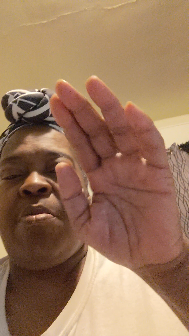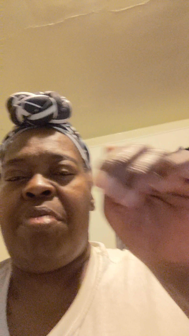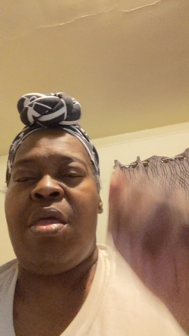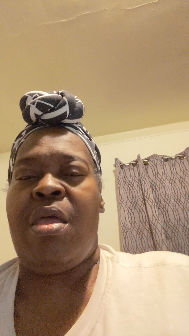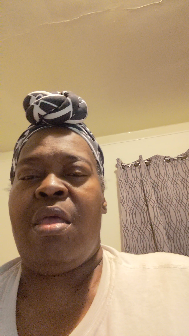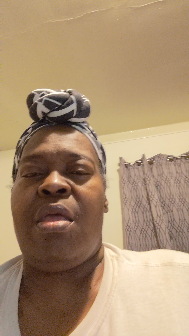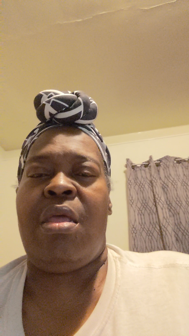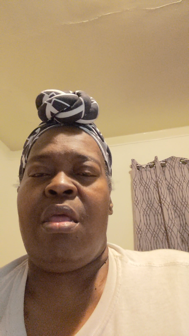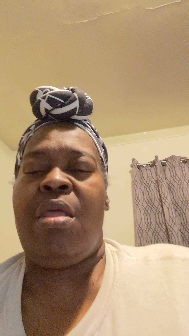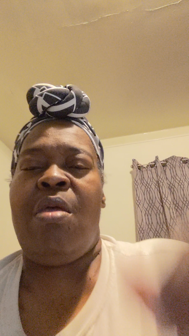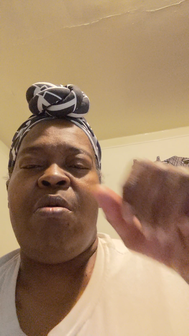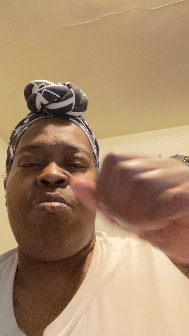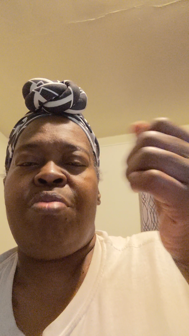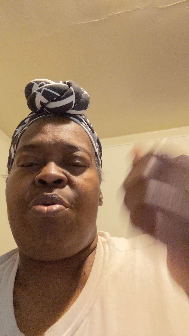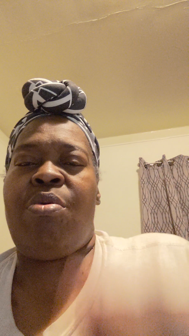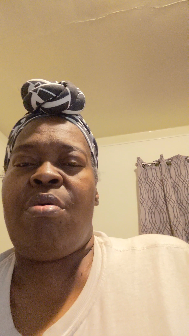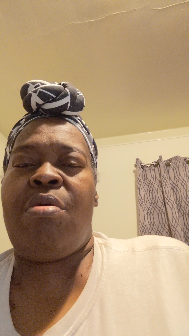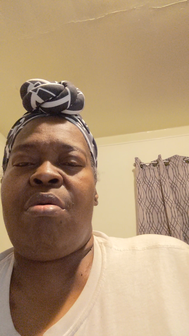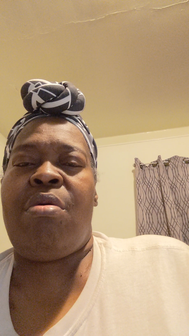broken